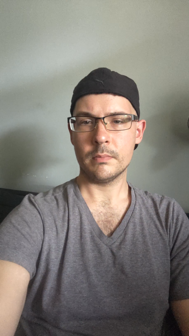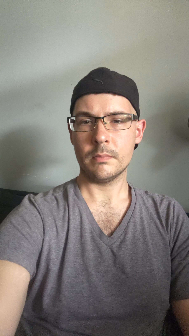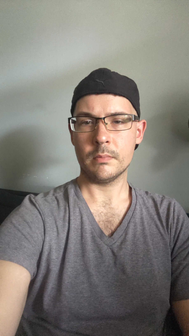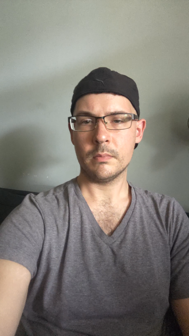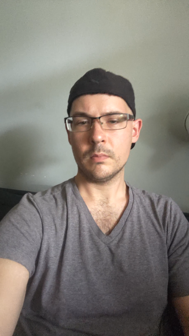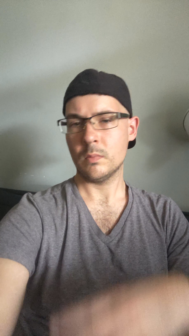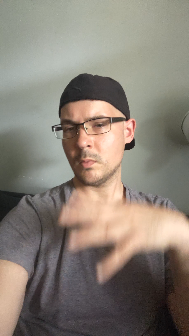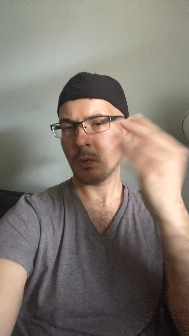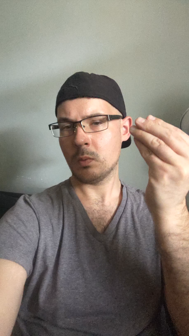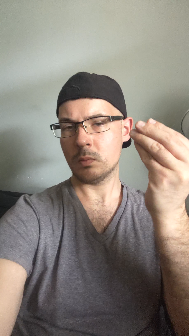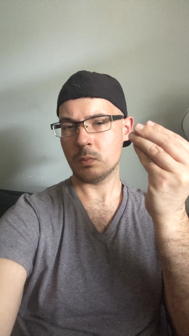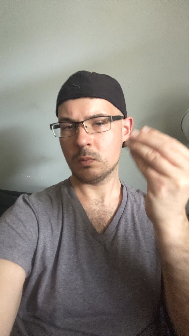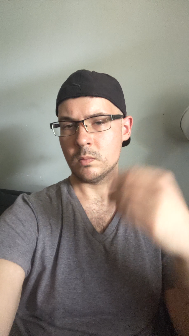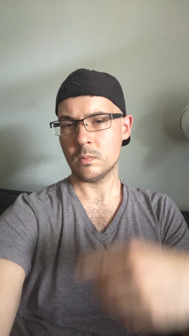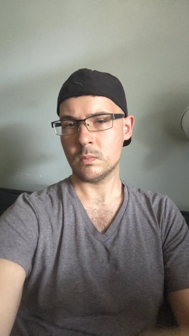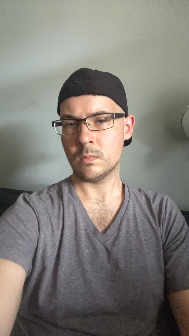going to